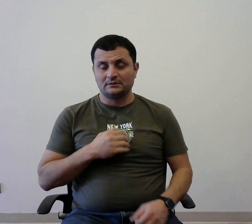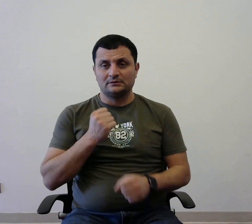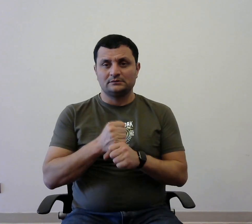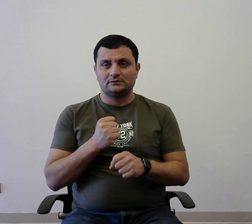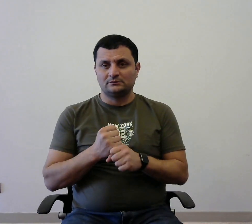iş